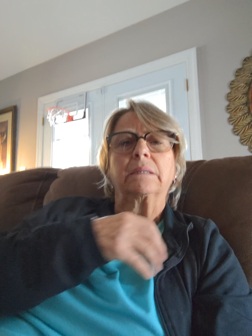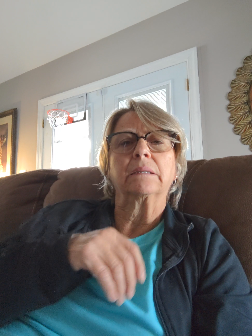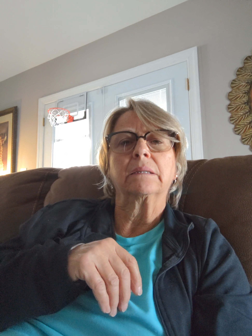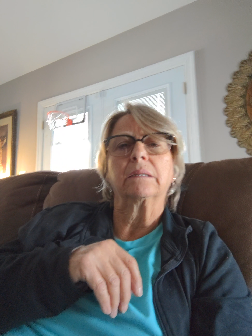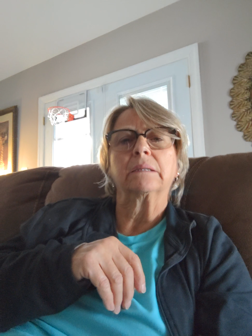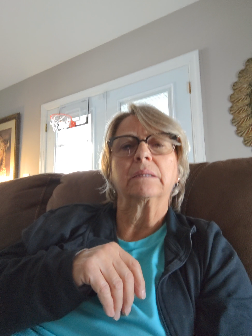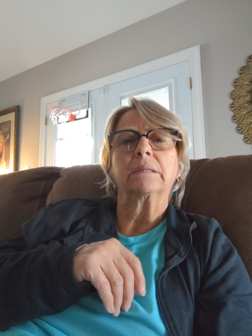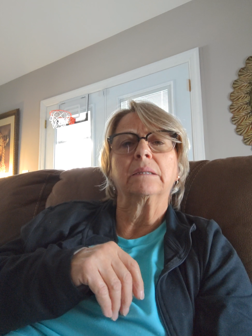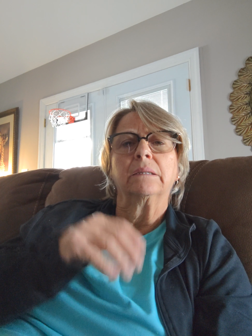police